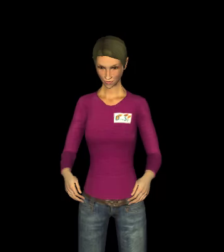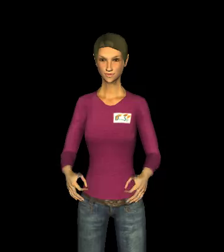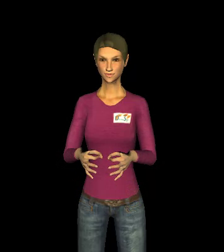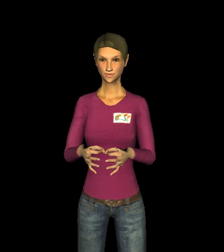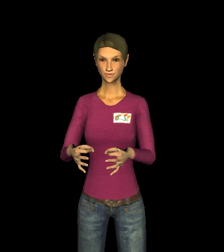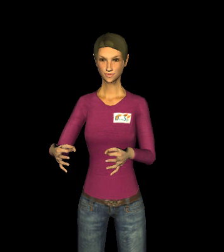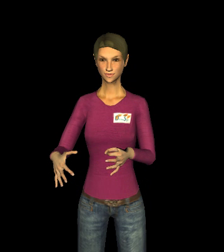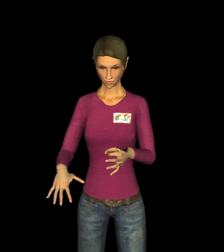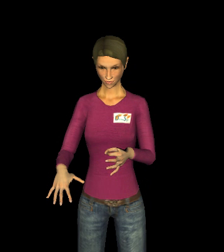نتائج